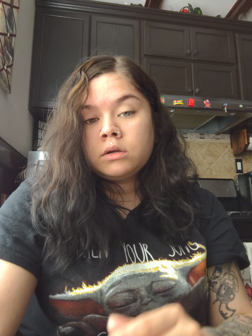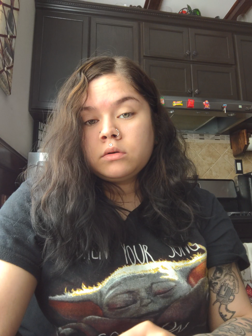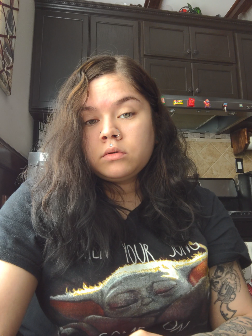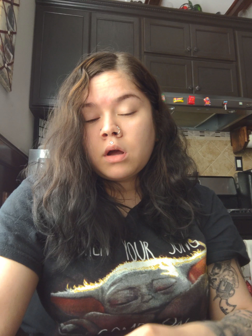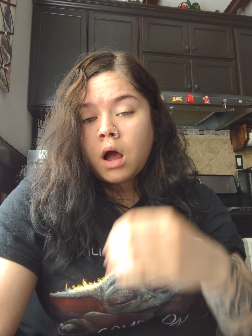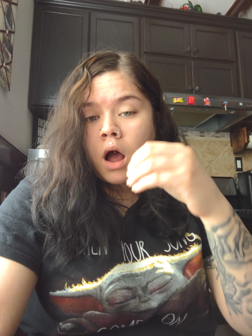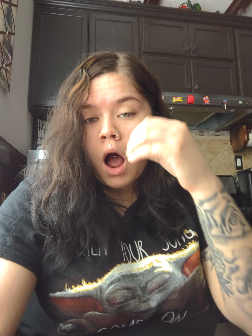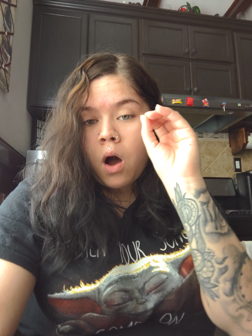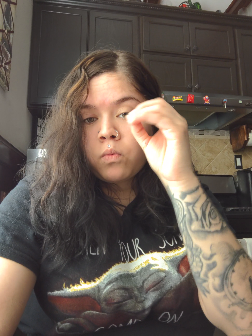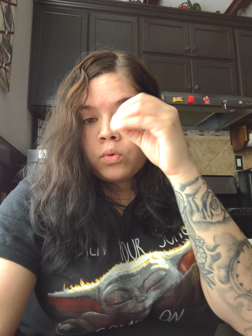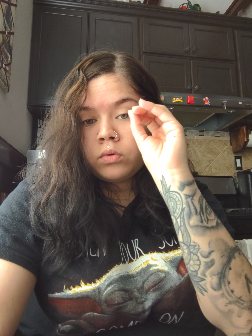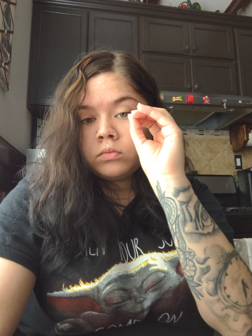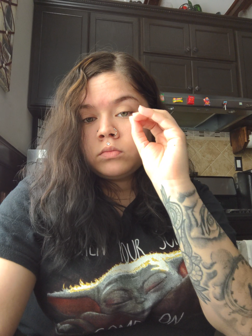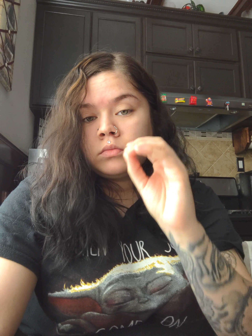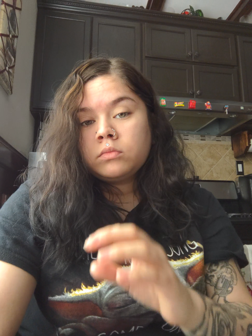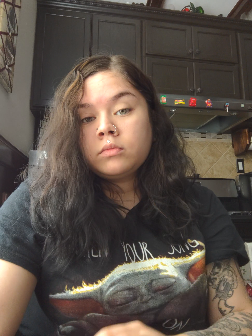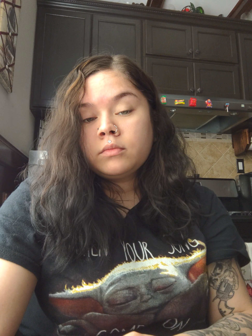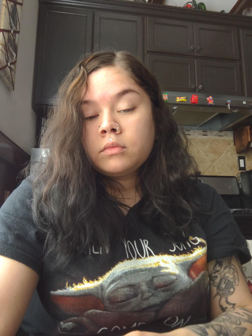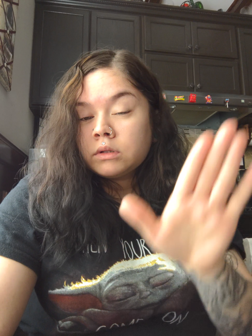owl